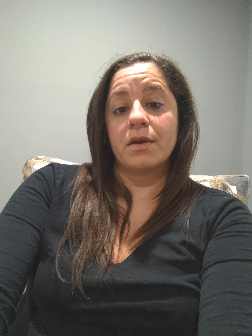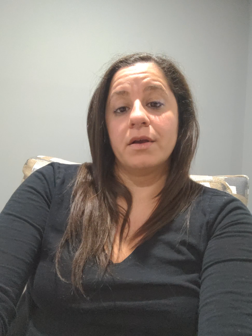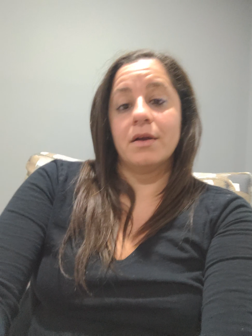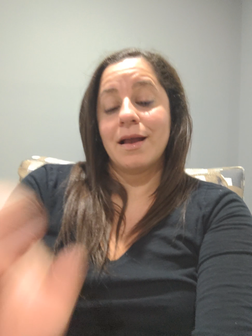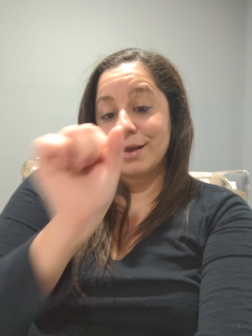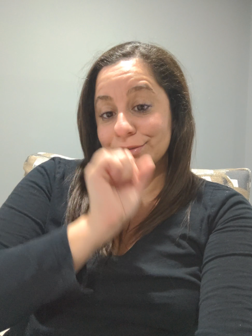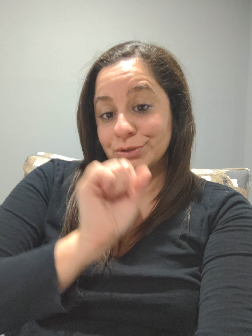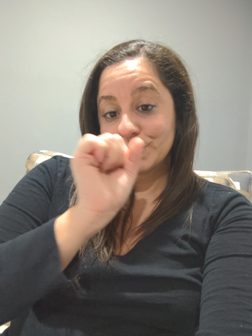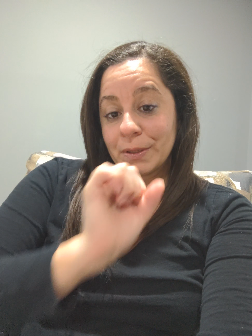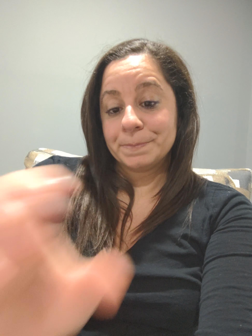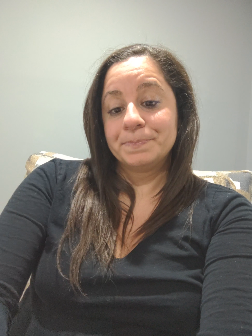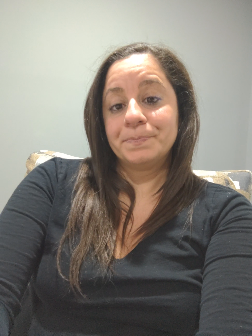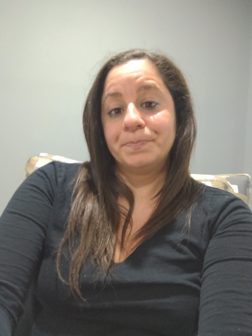ice cream